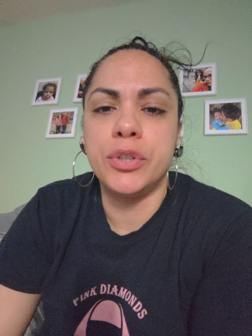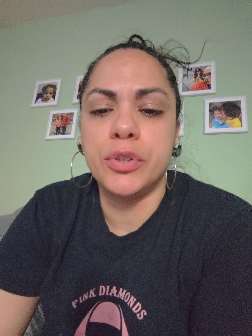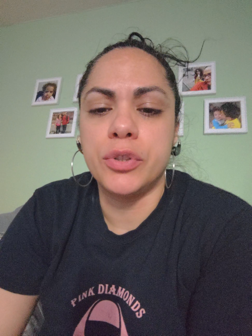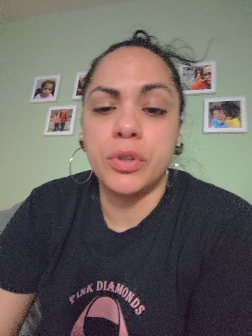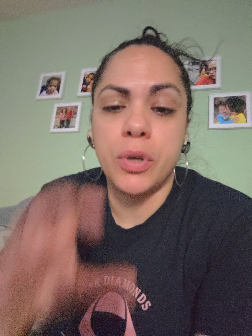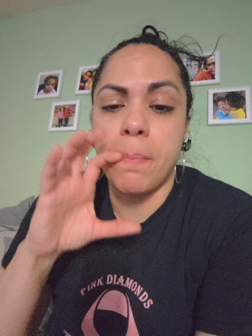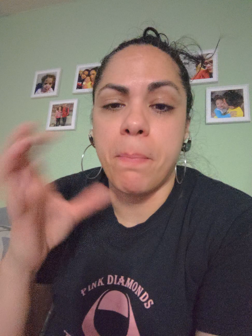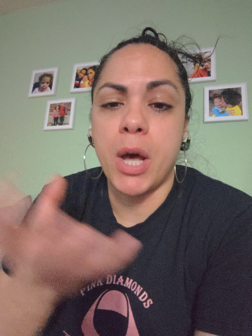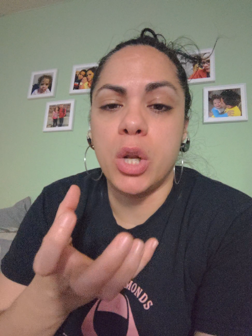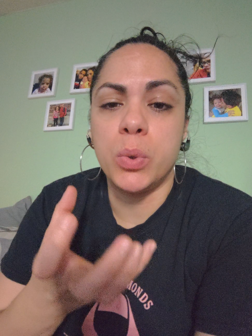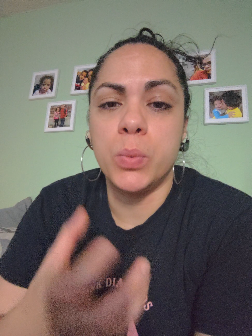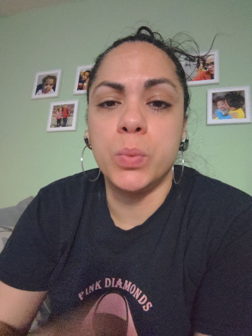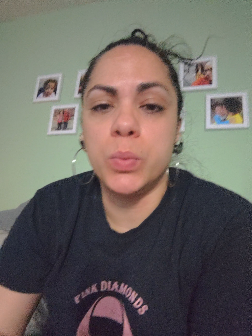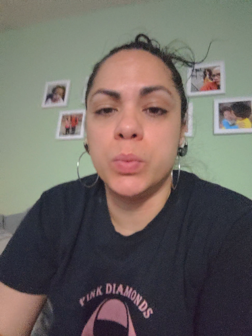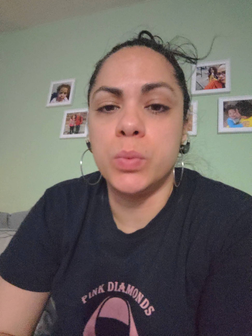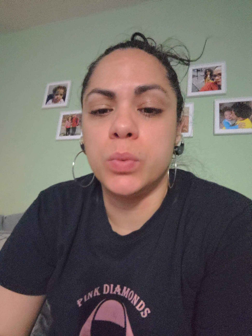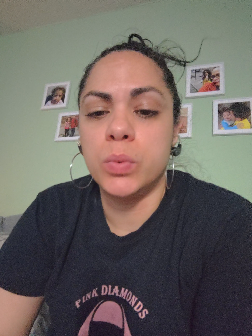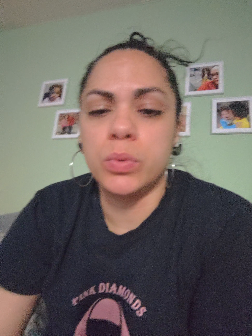balloon